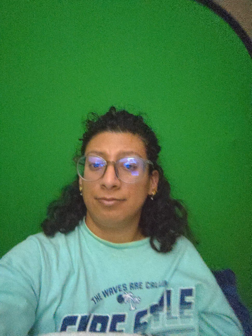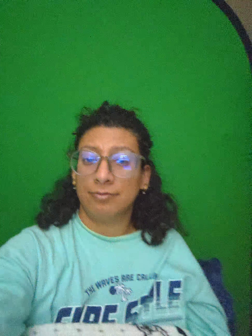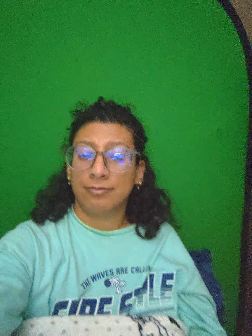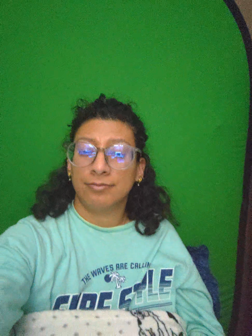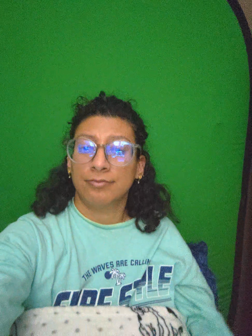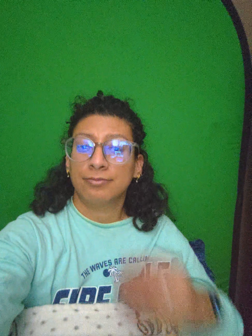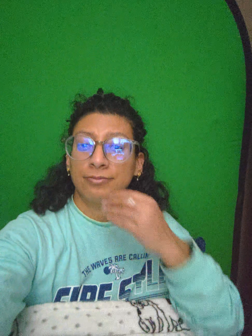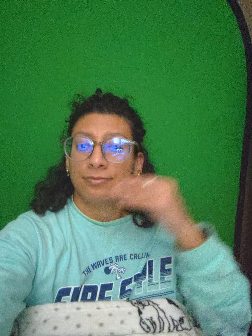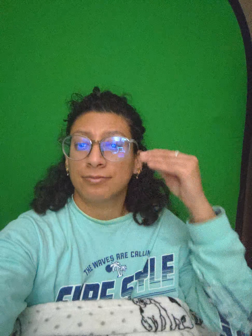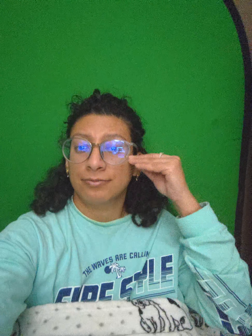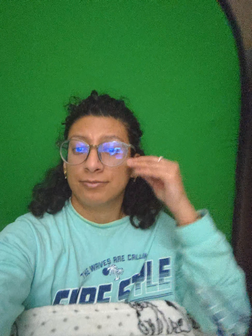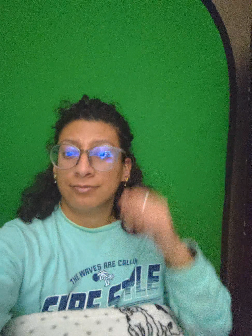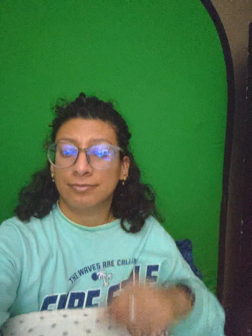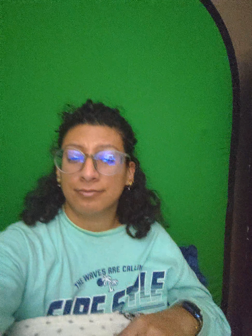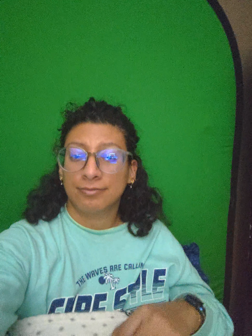home